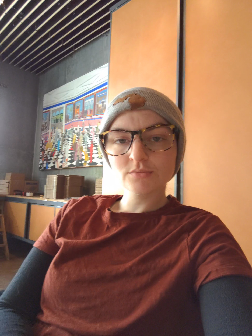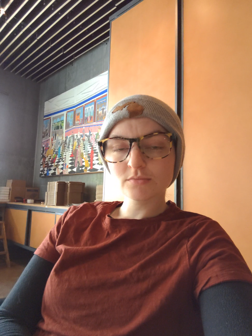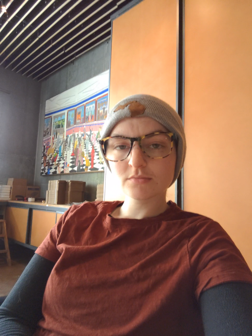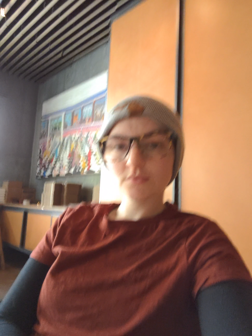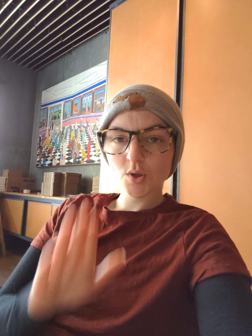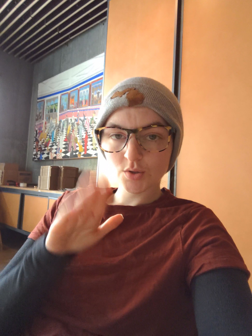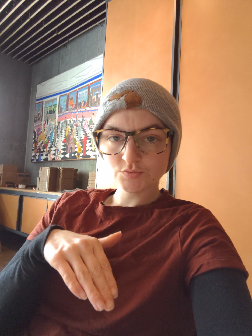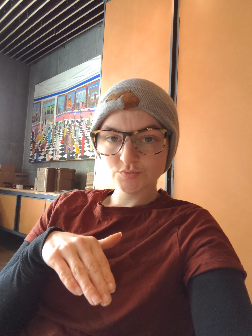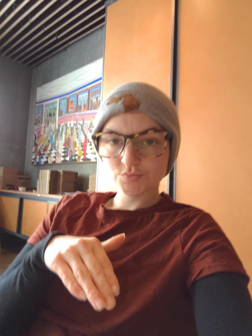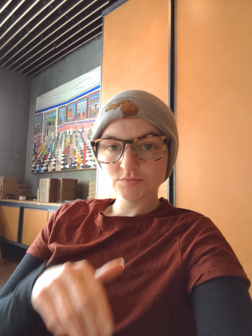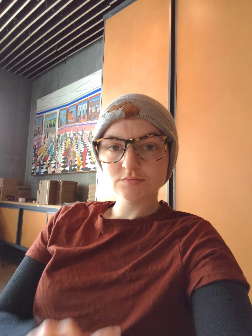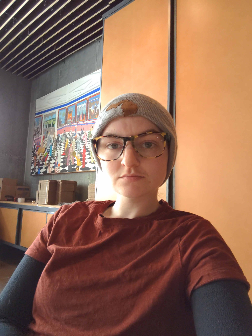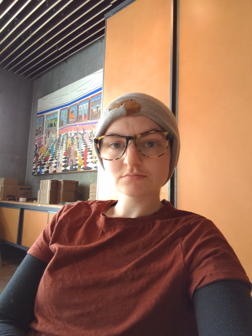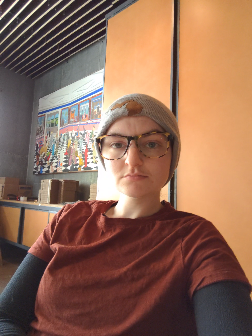on